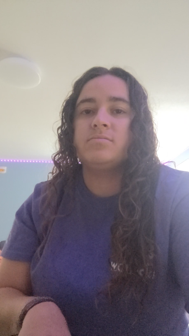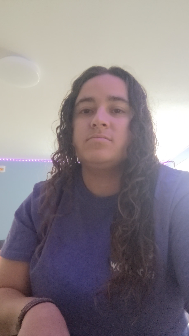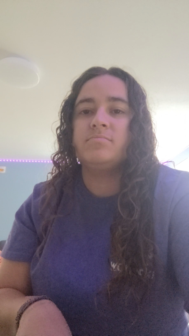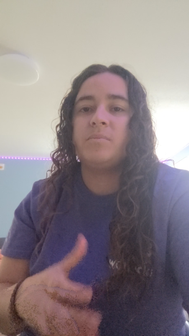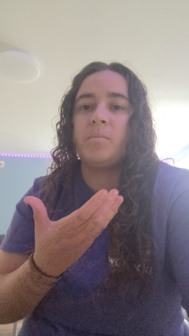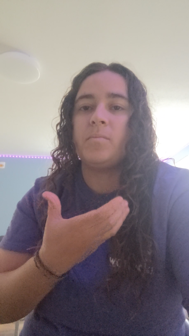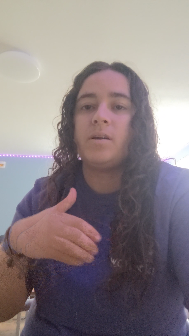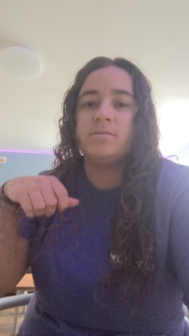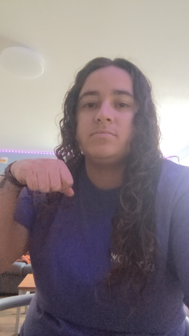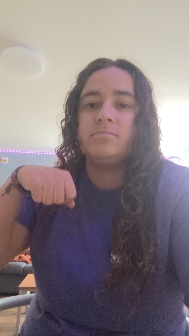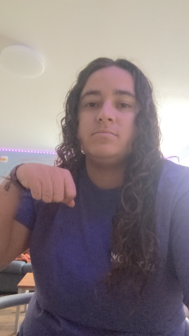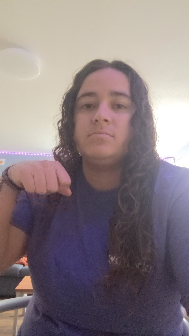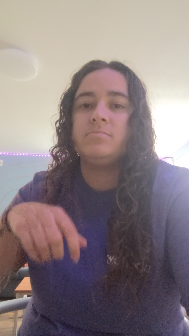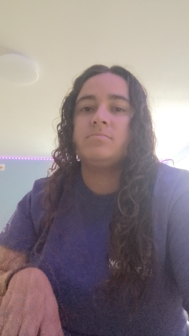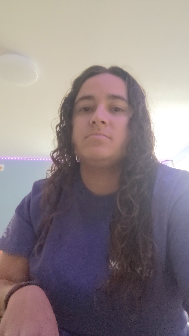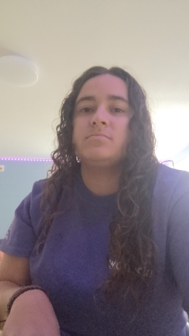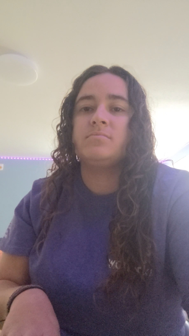basket